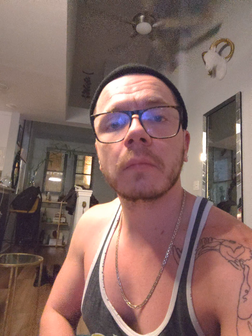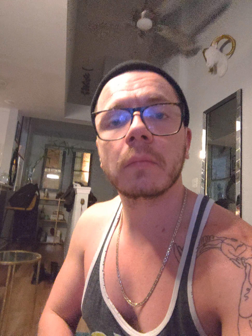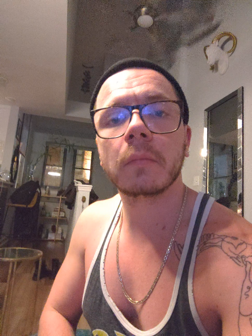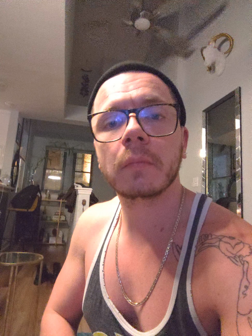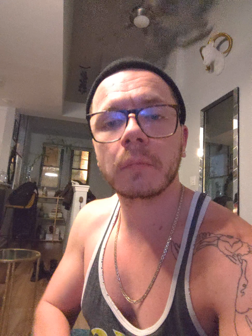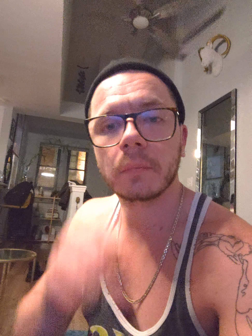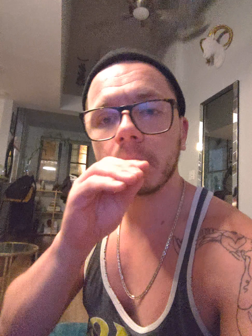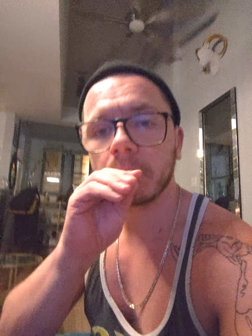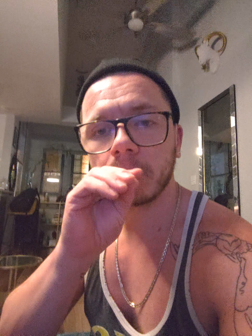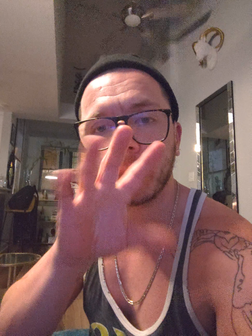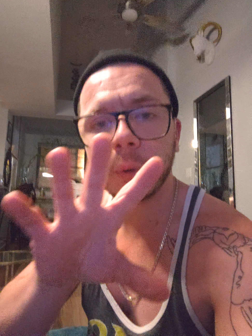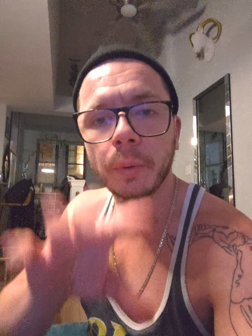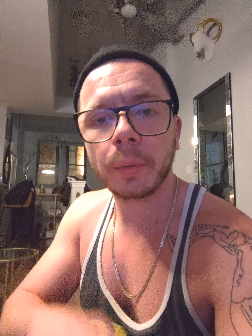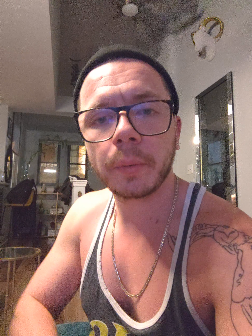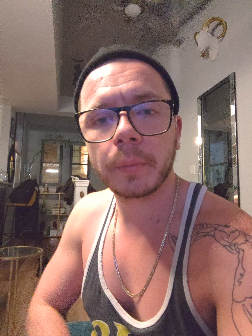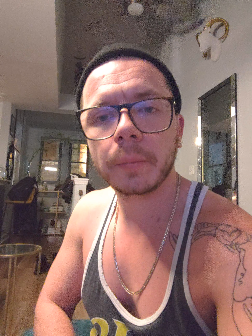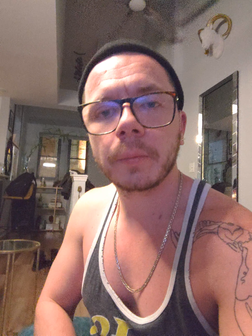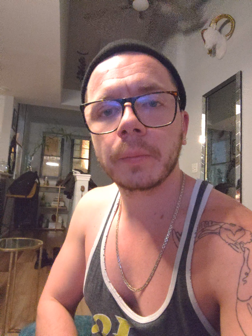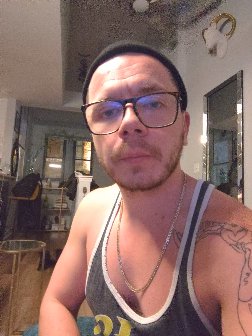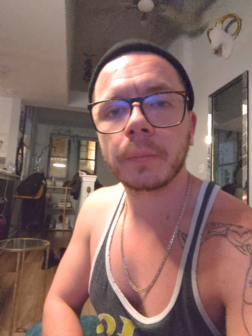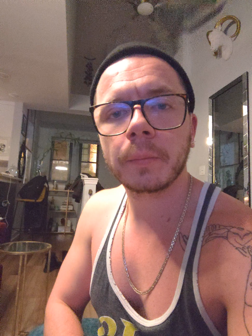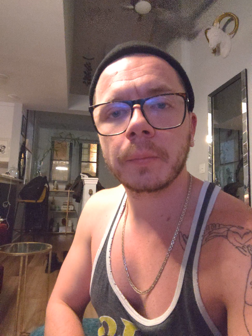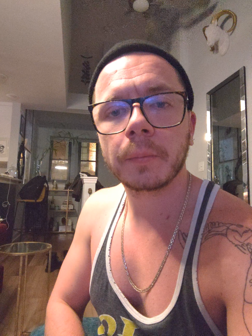blow